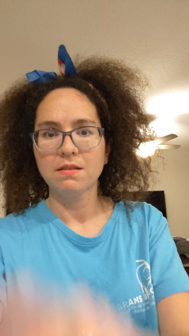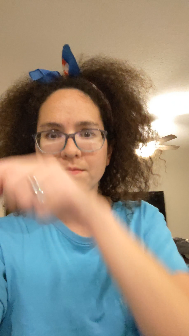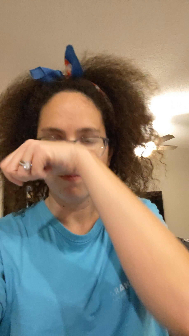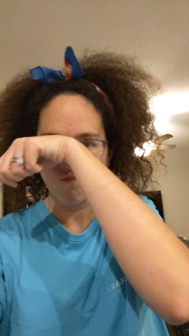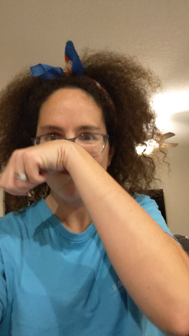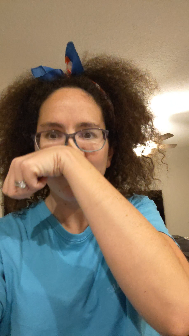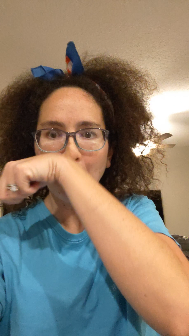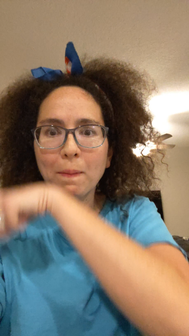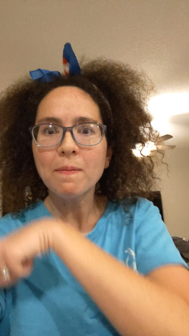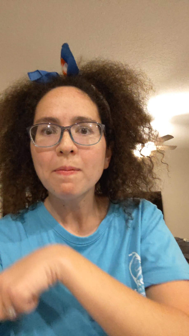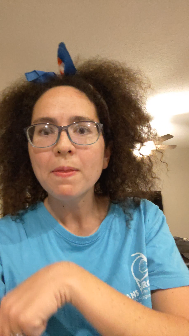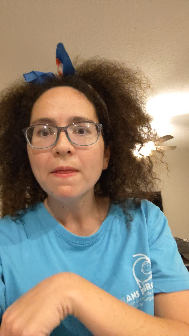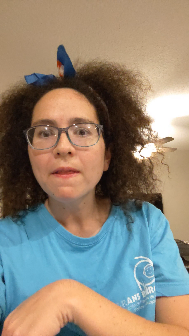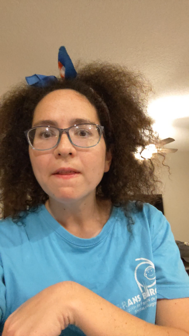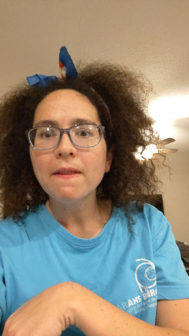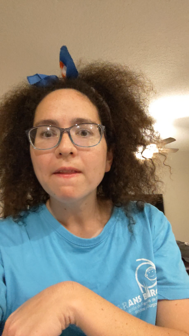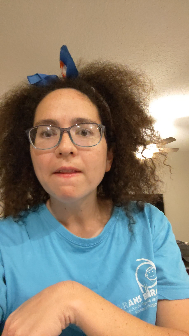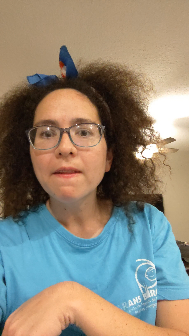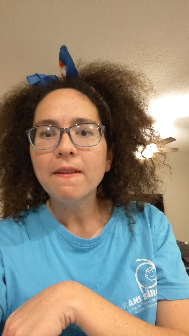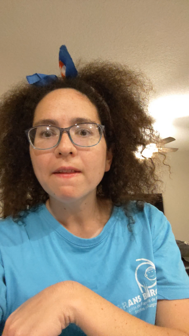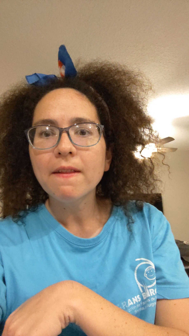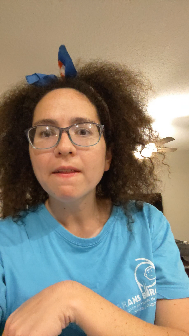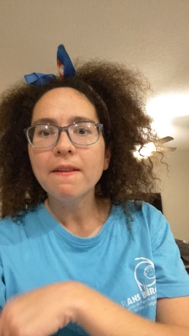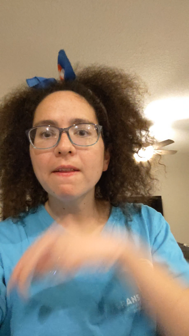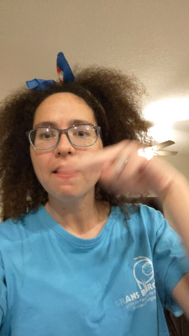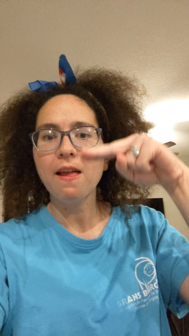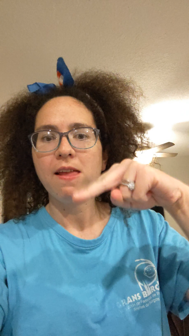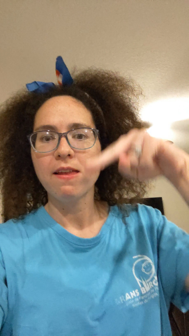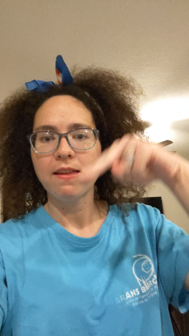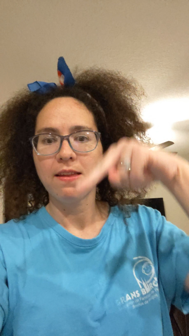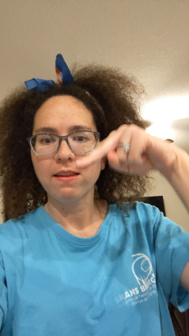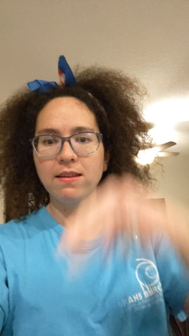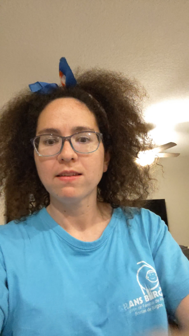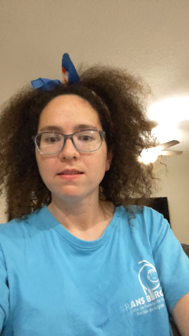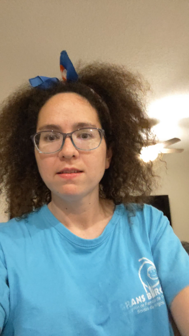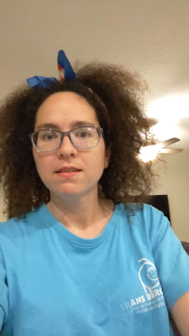nurse